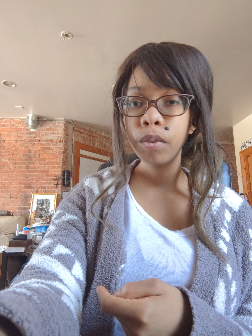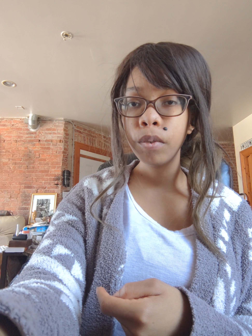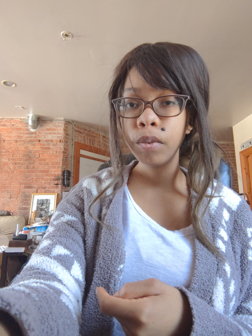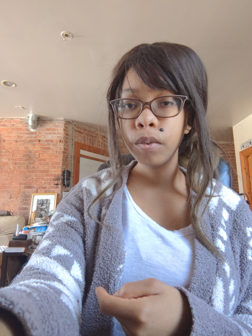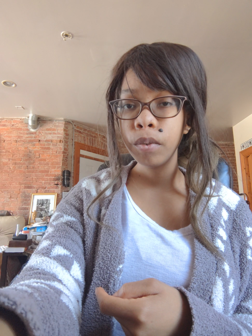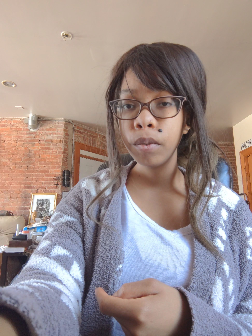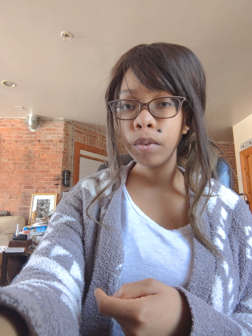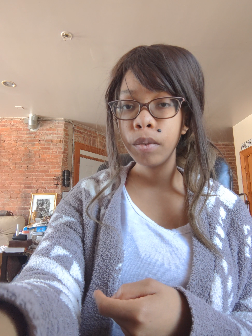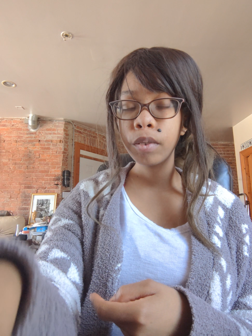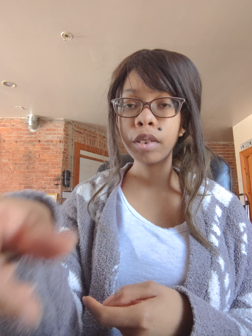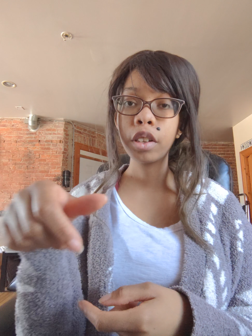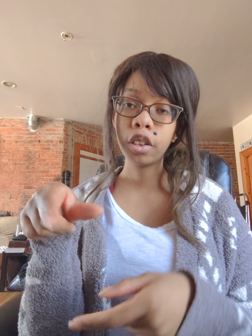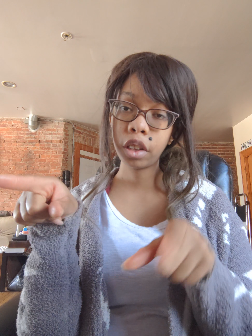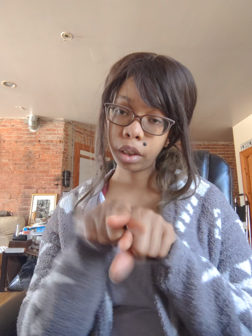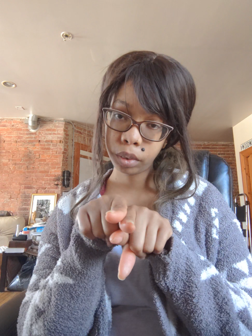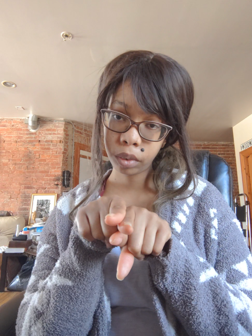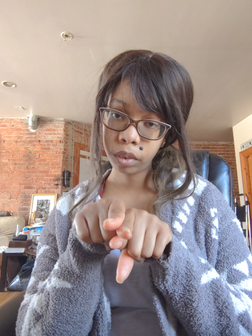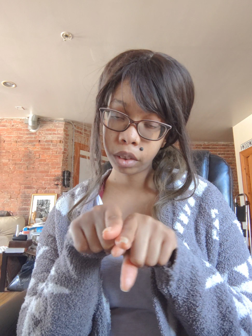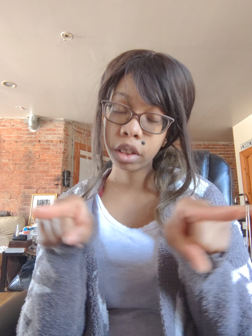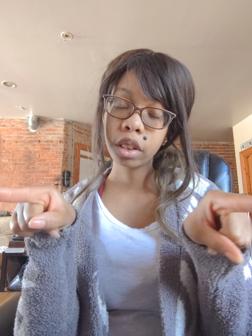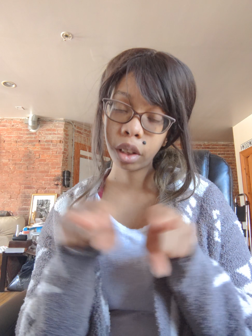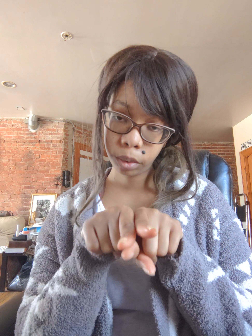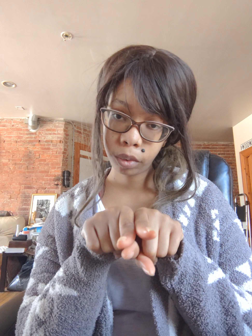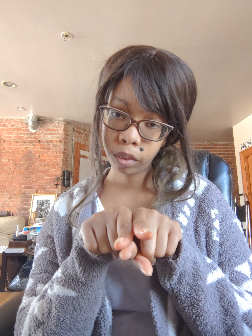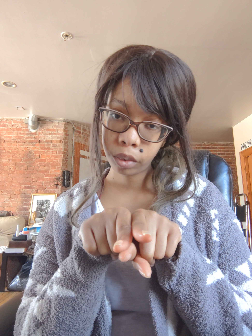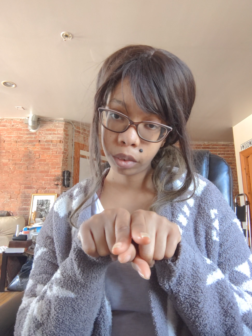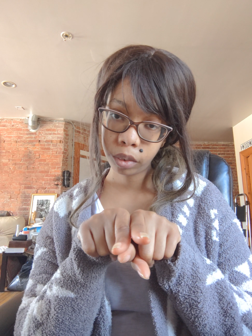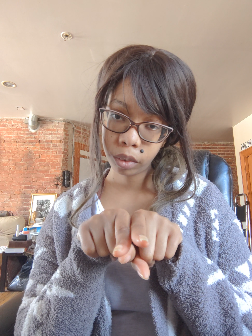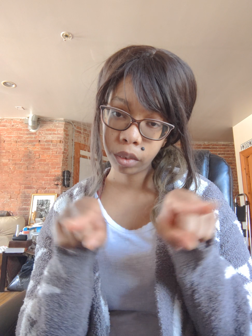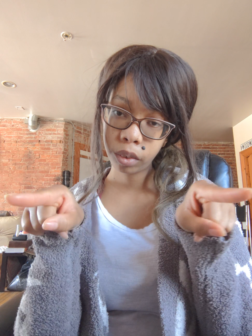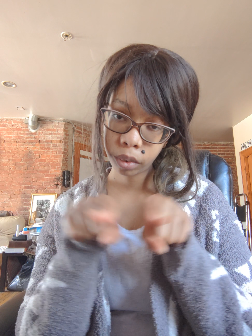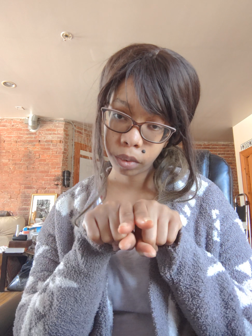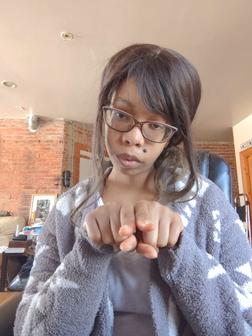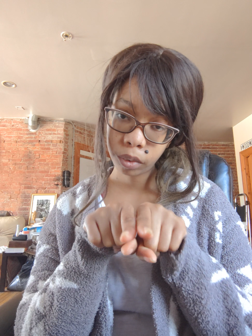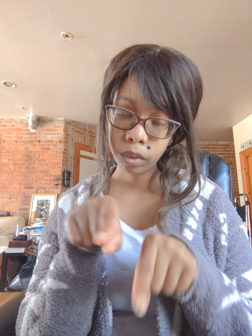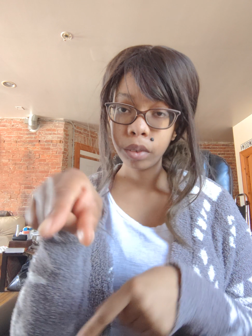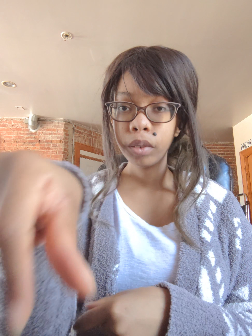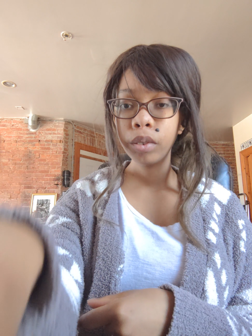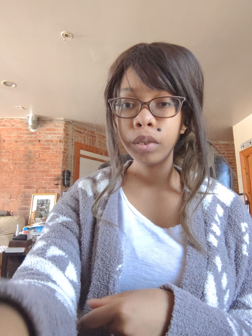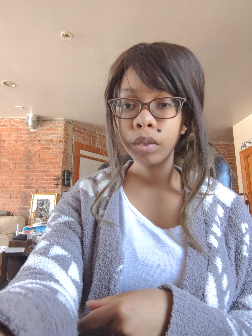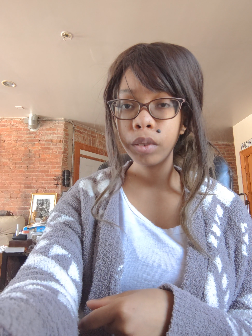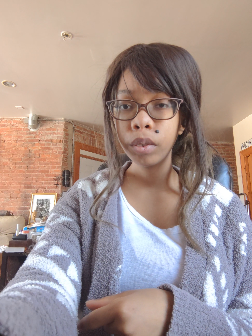same